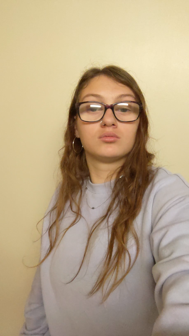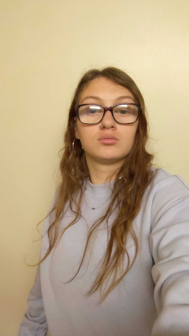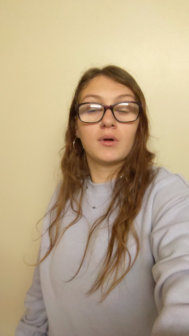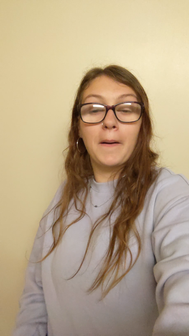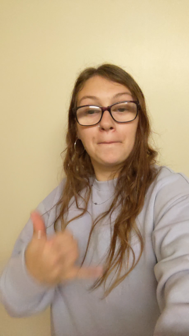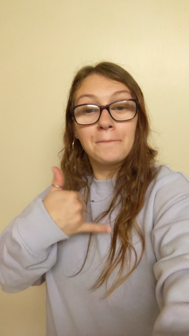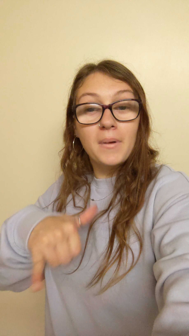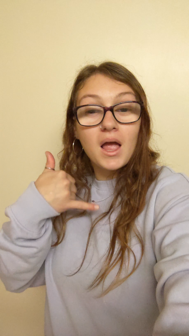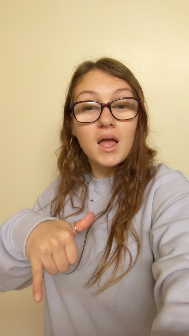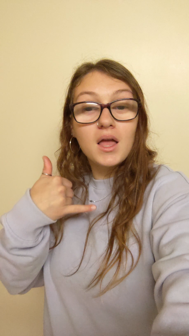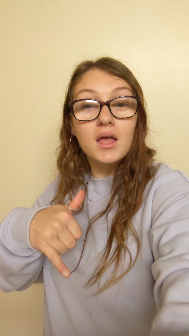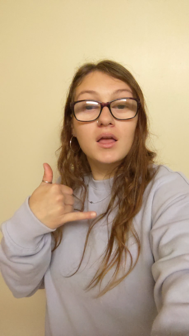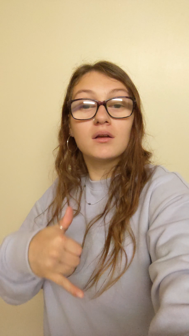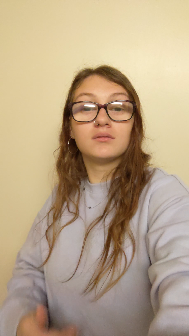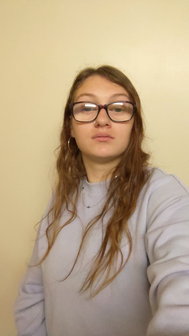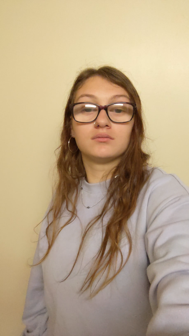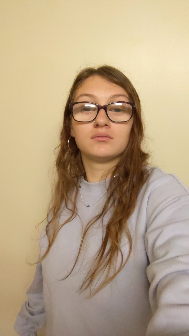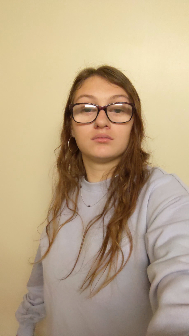play